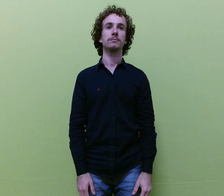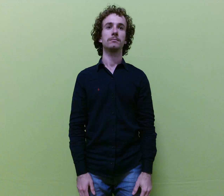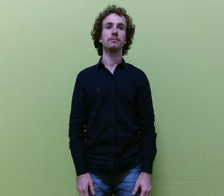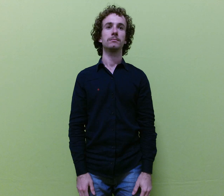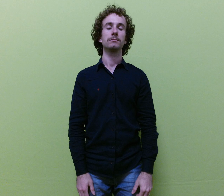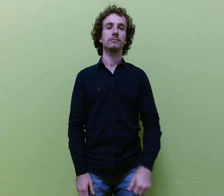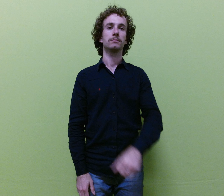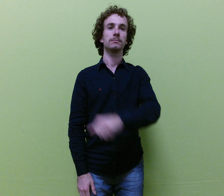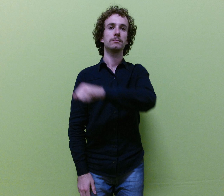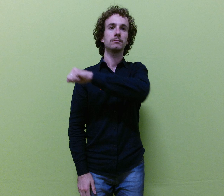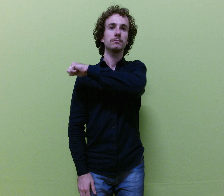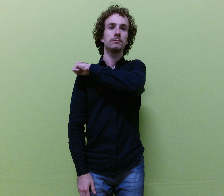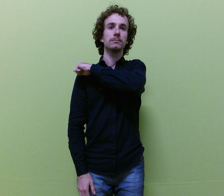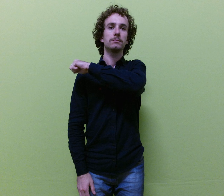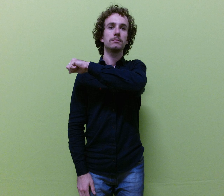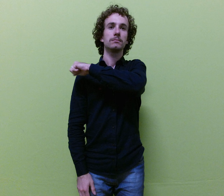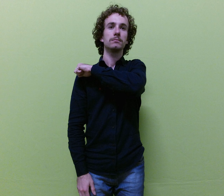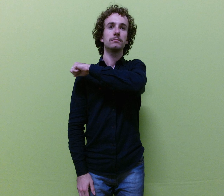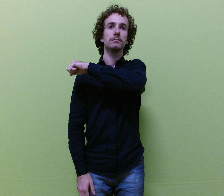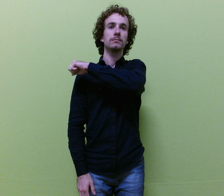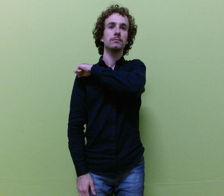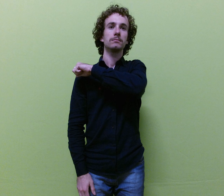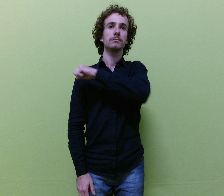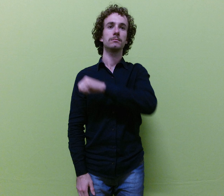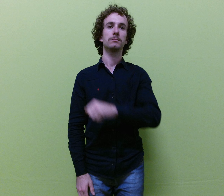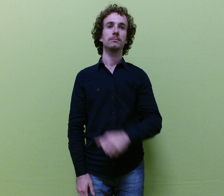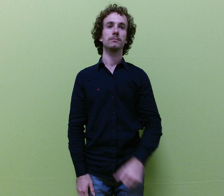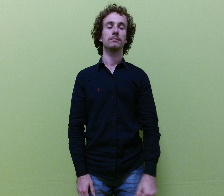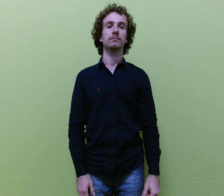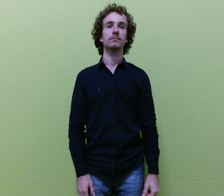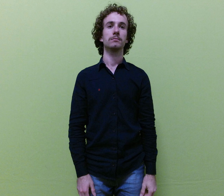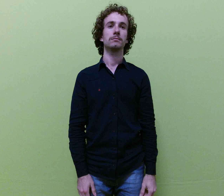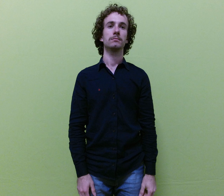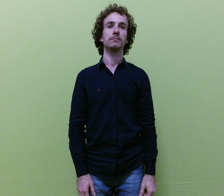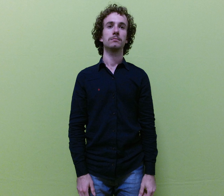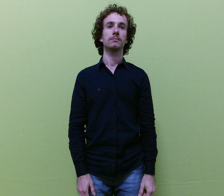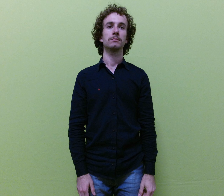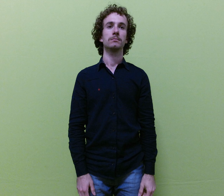aluno